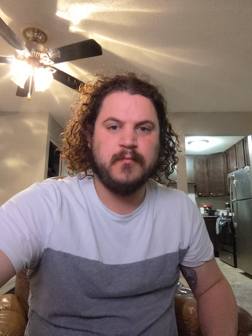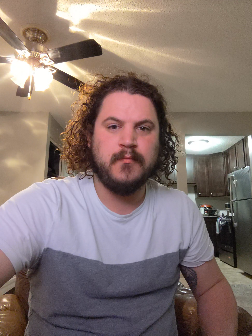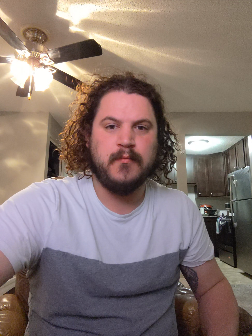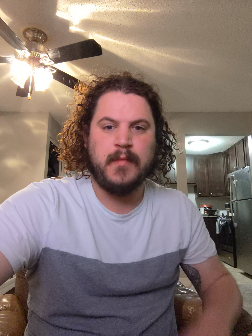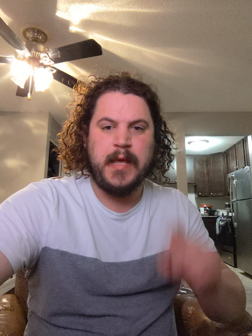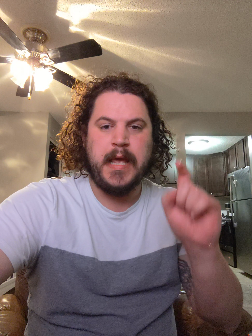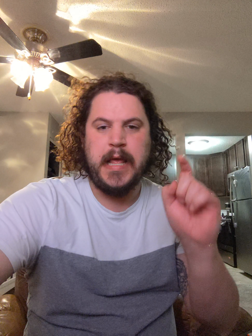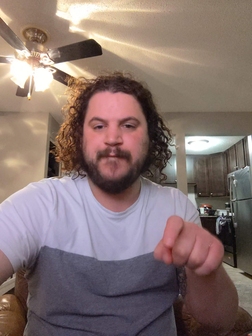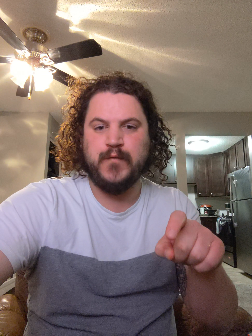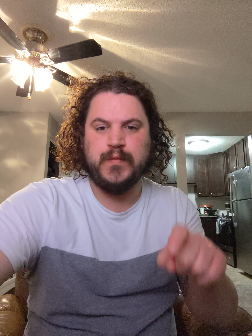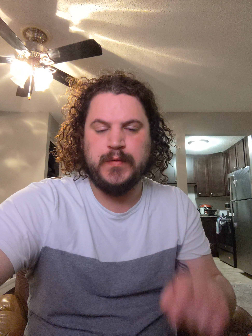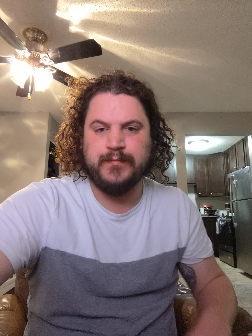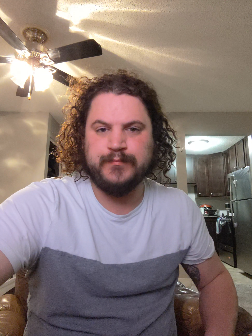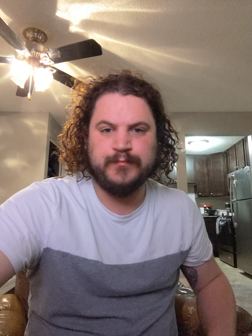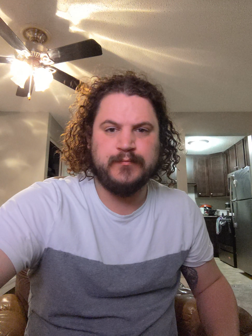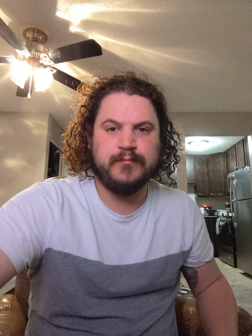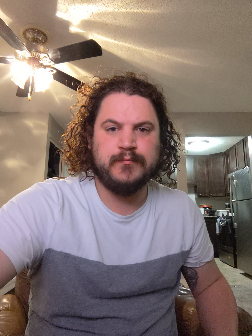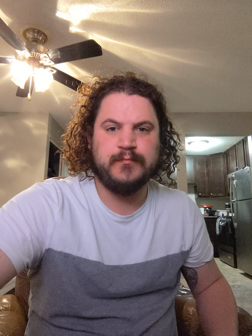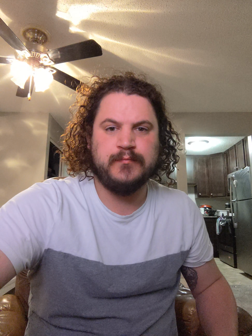have to